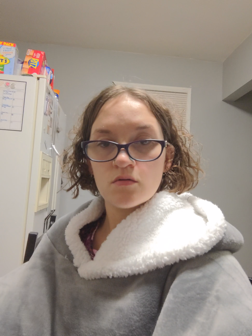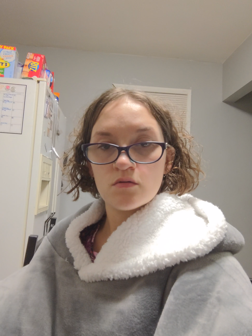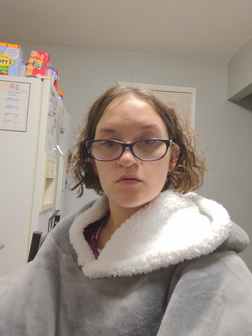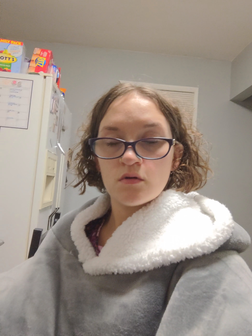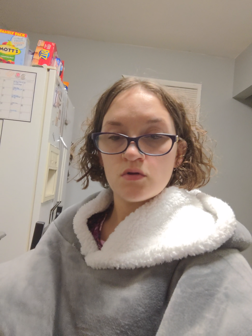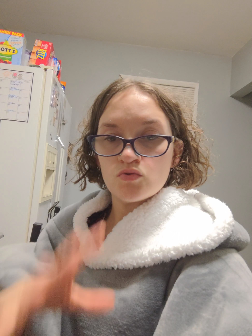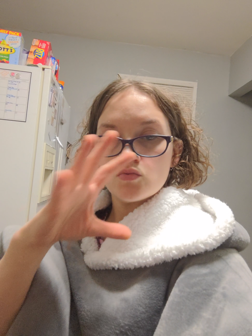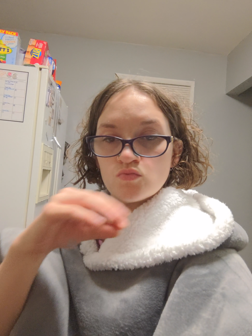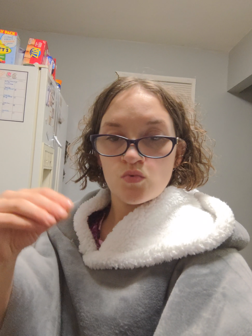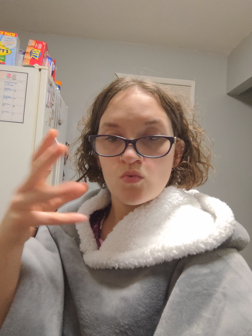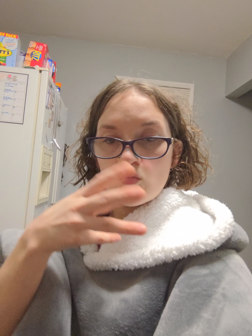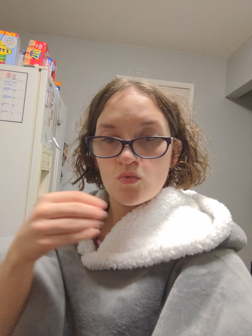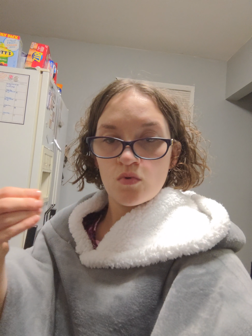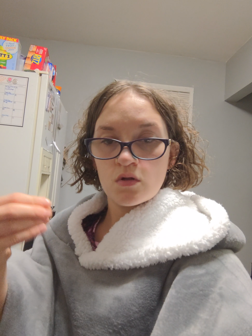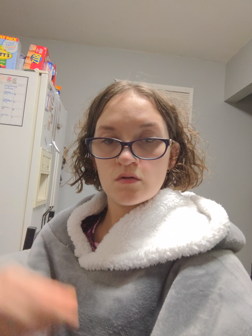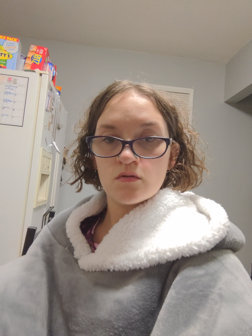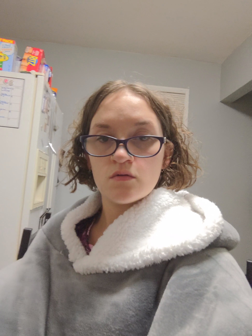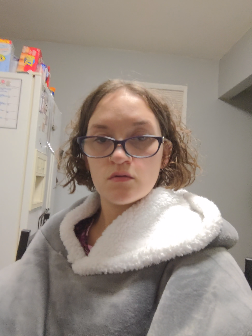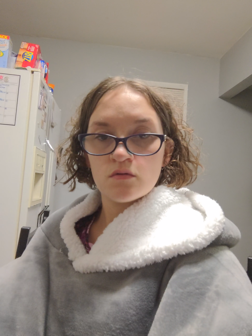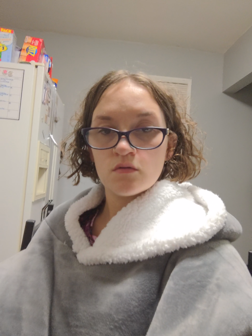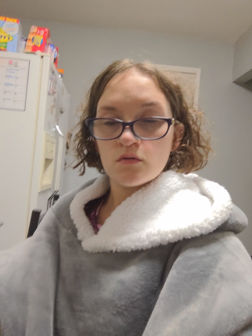story